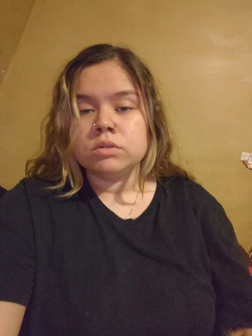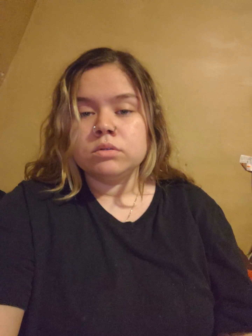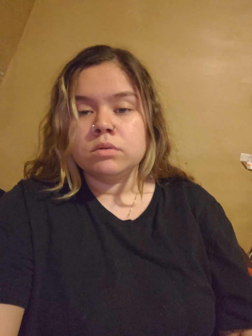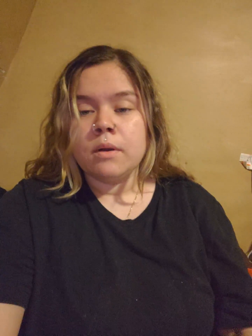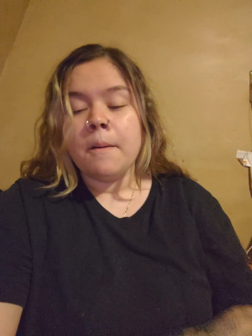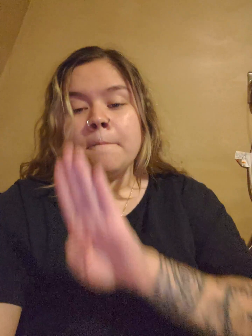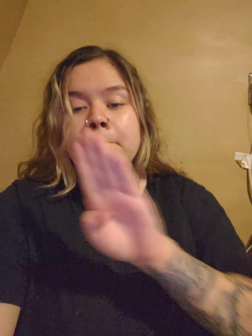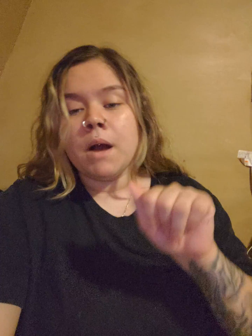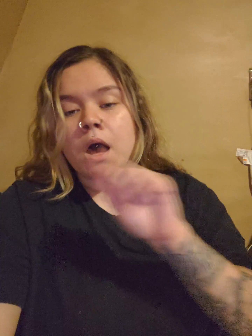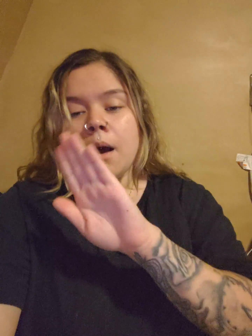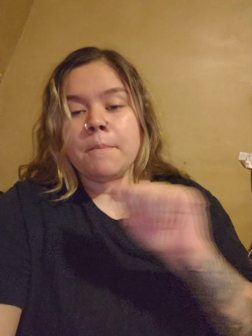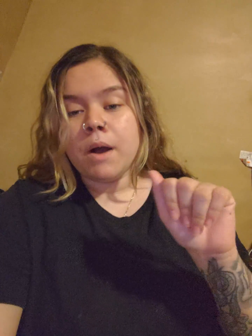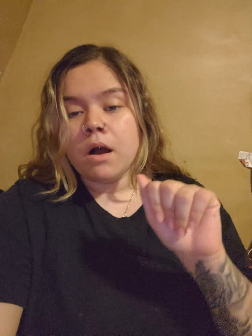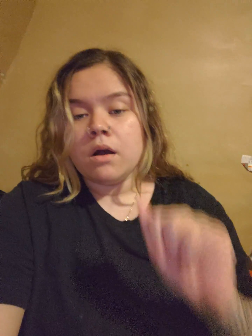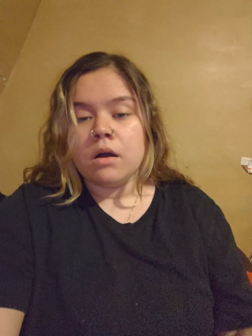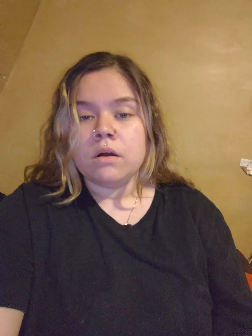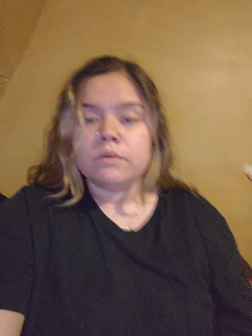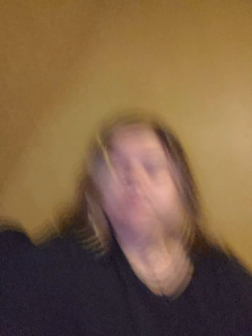baa baa